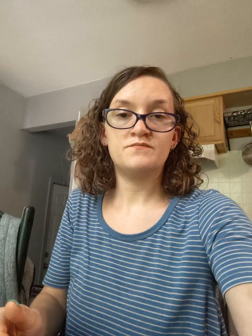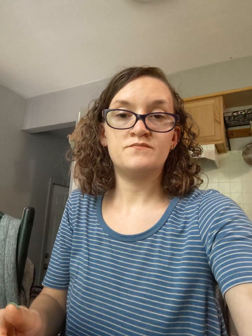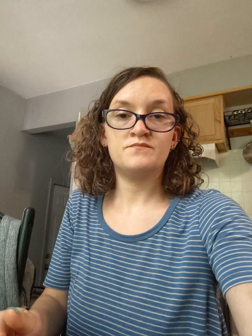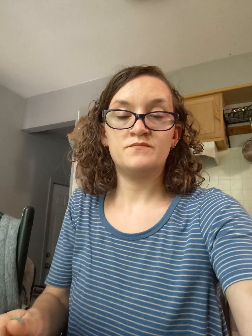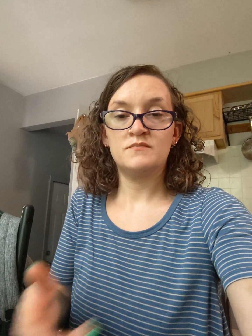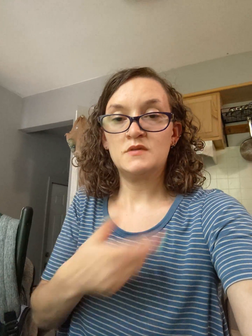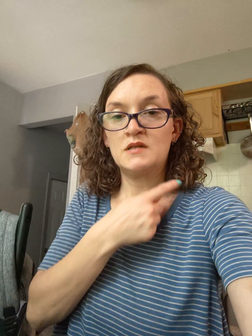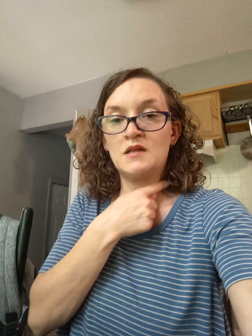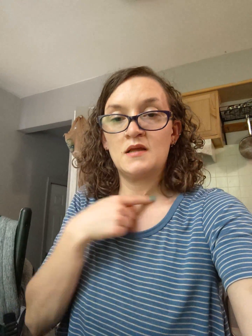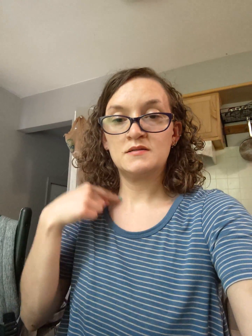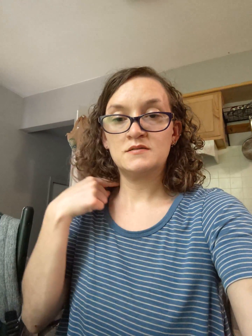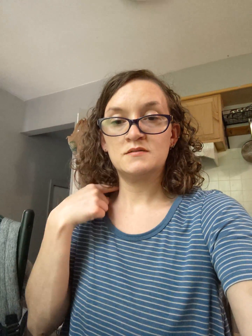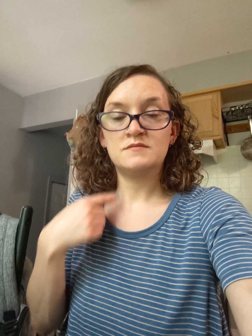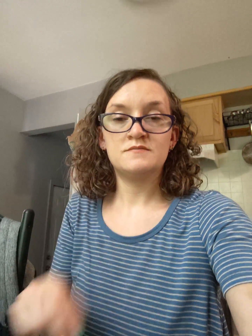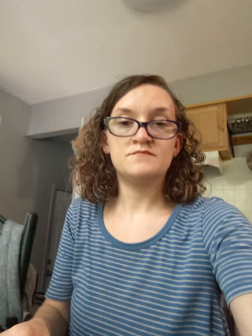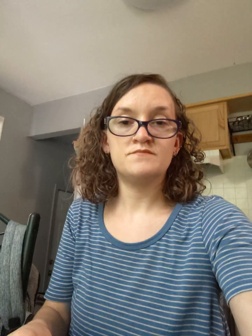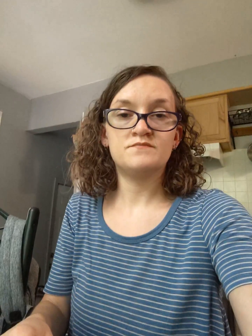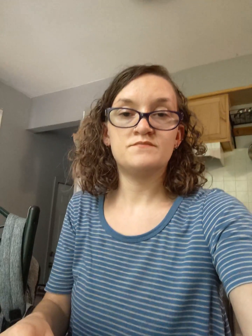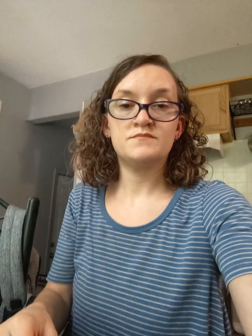necklace